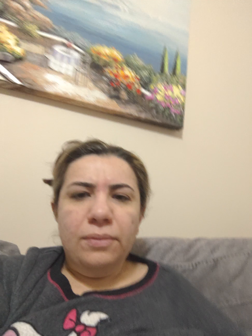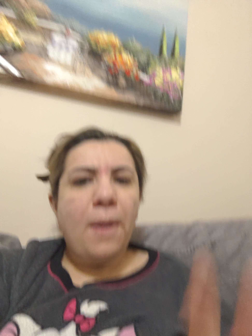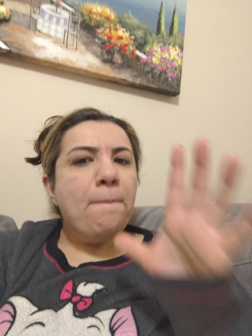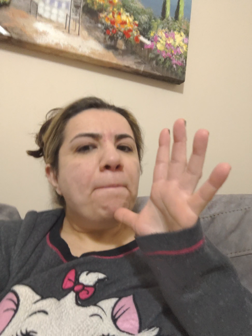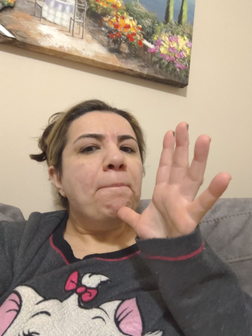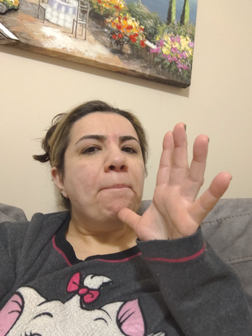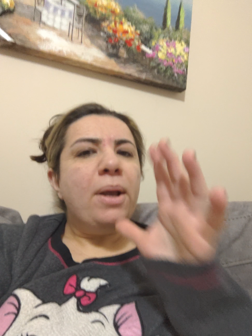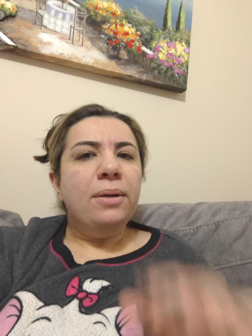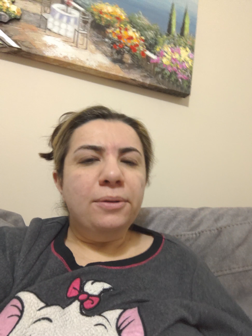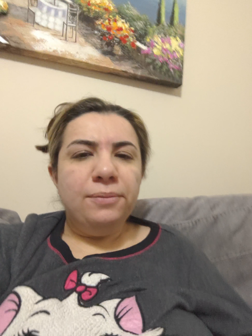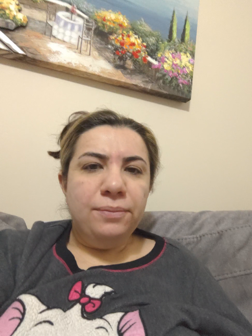mom